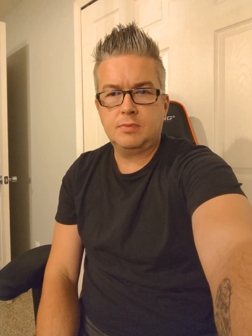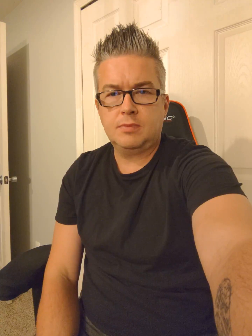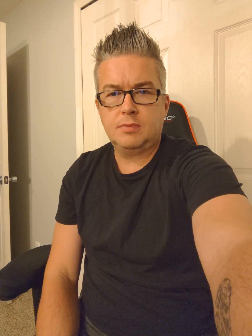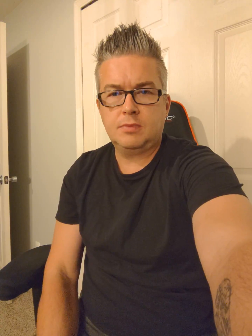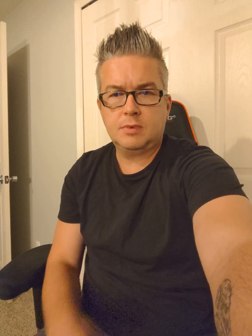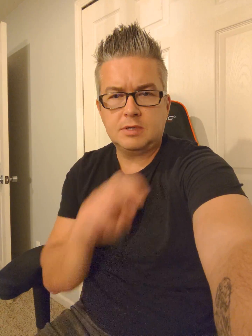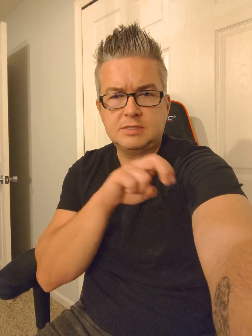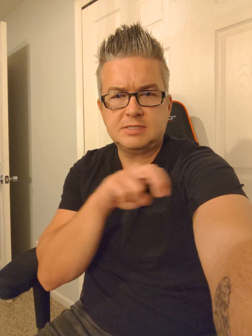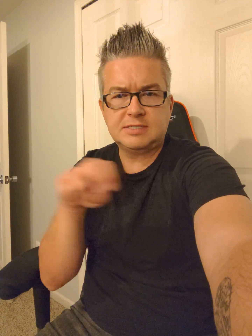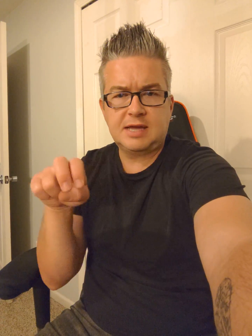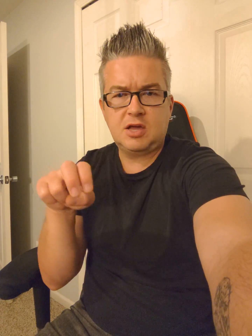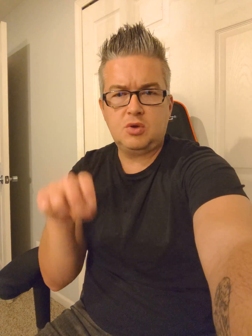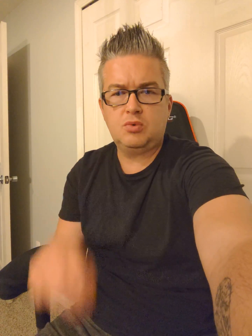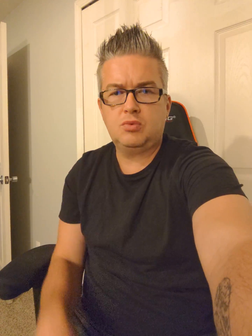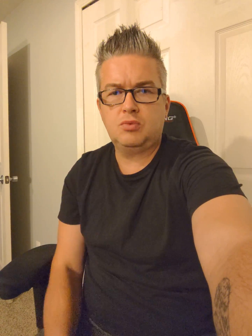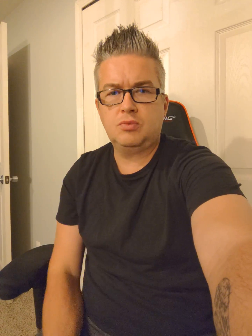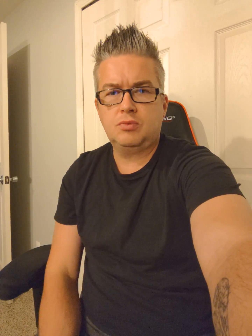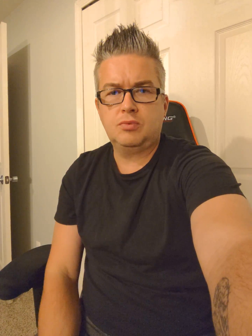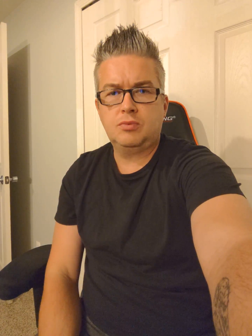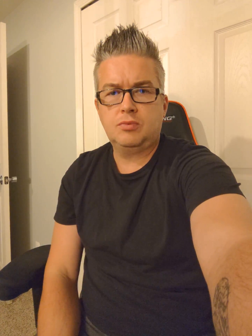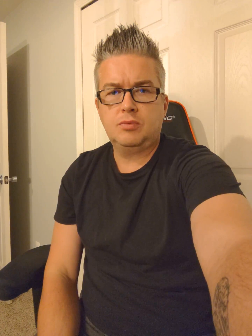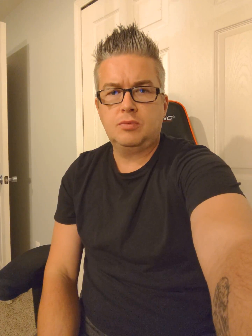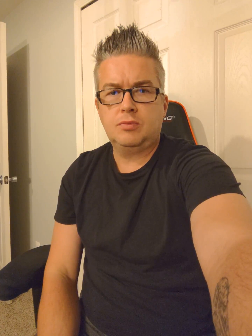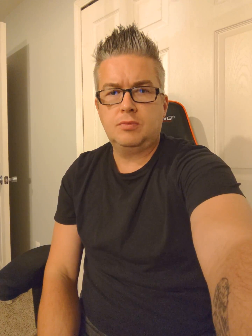porch